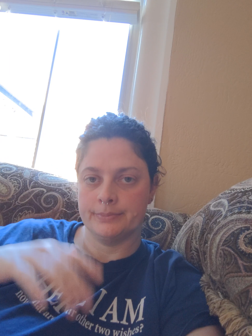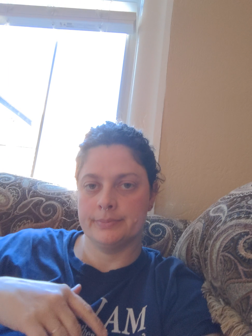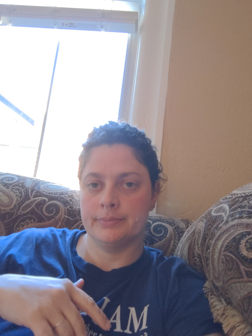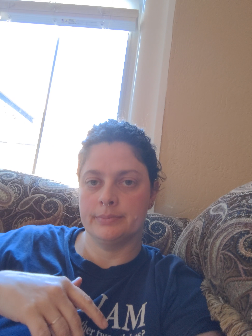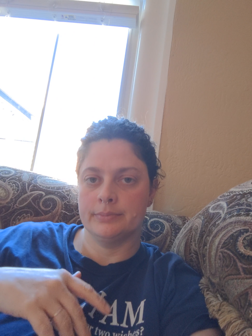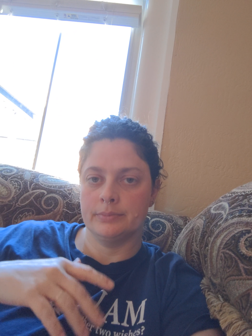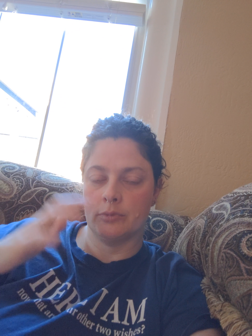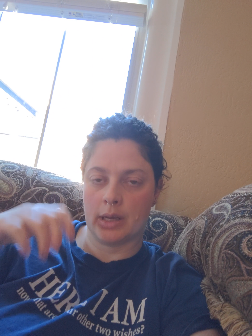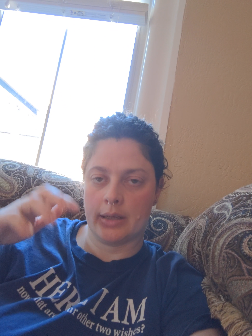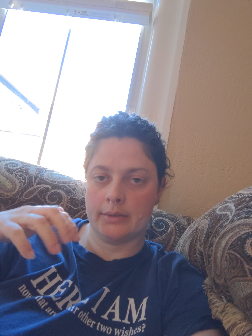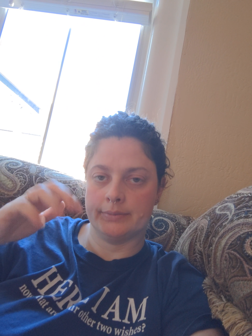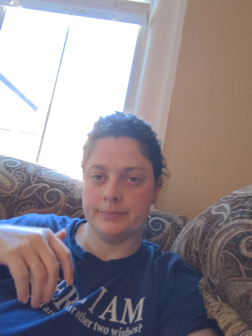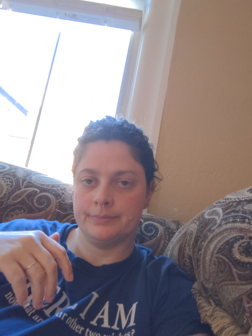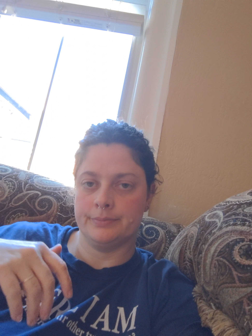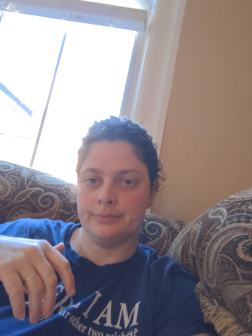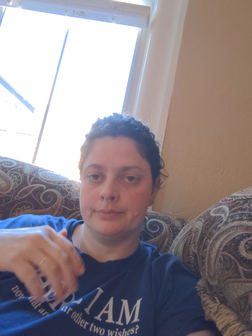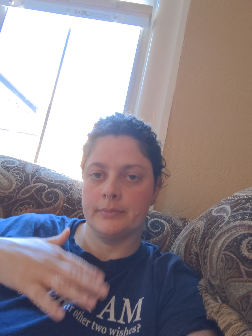rain